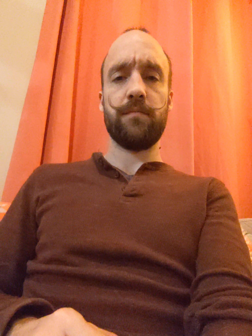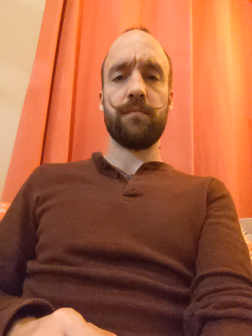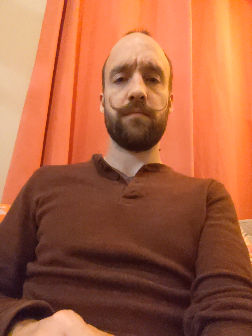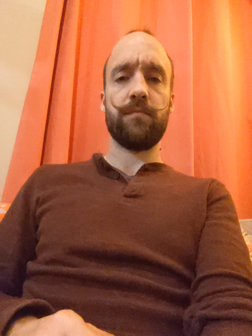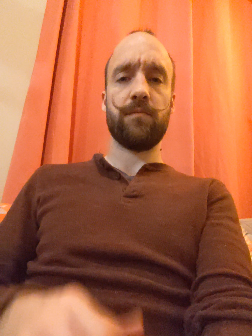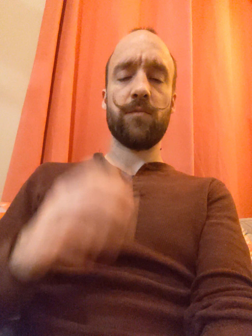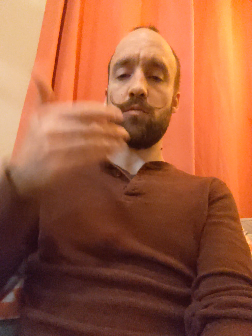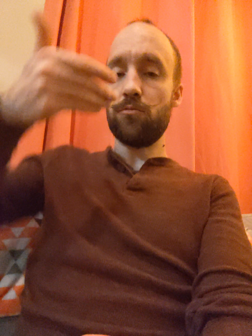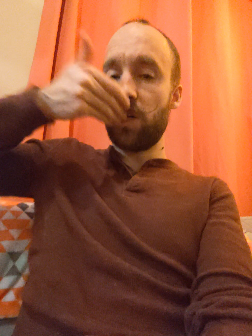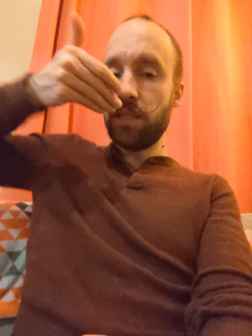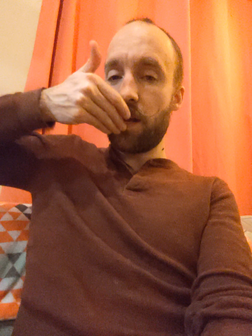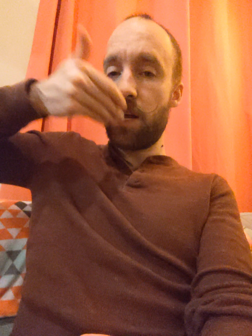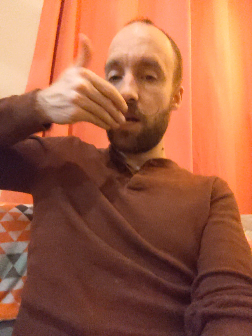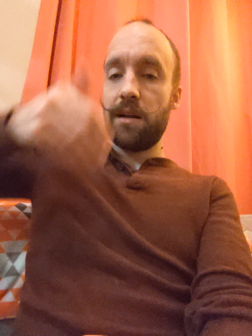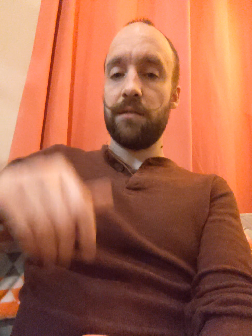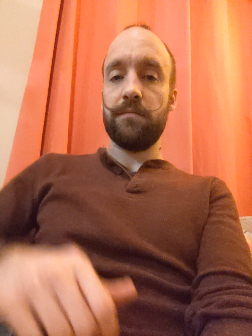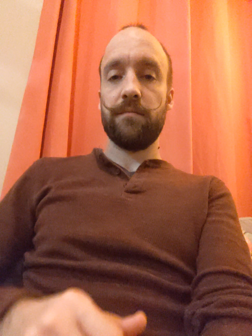pizza